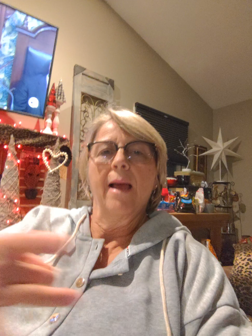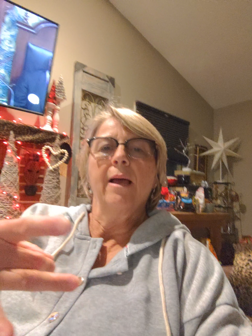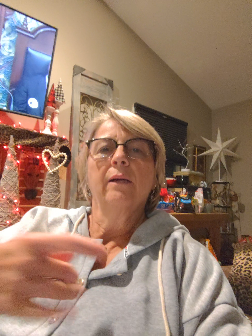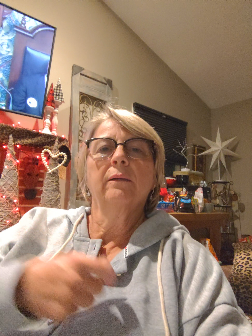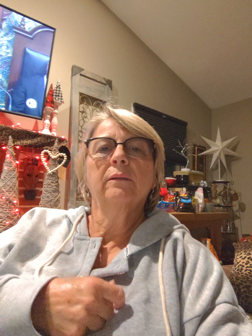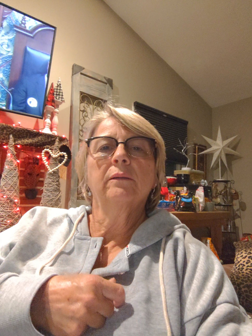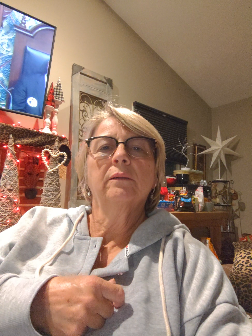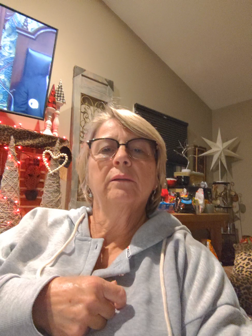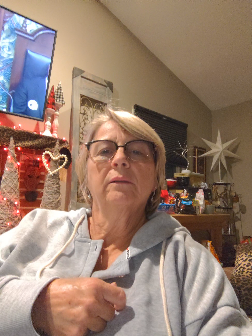like